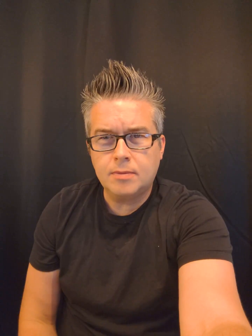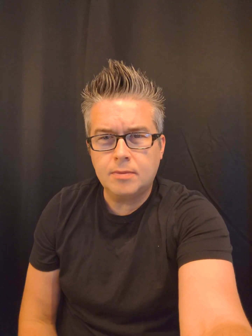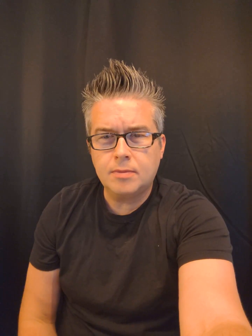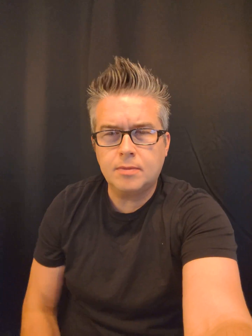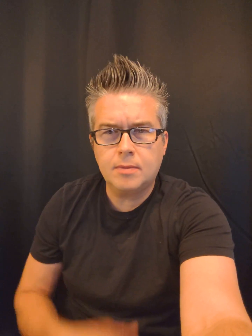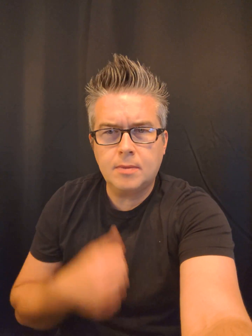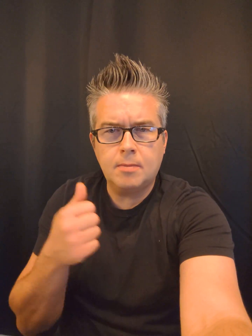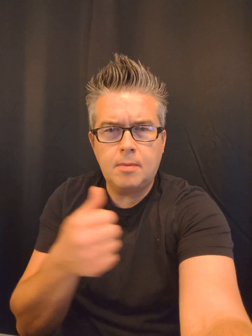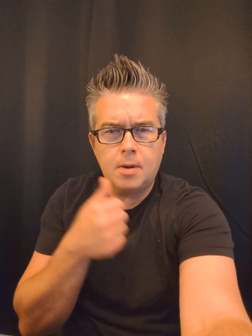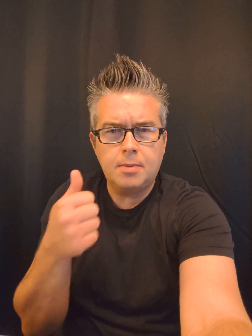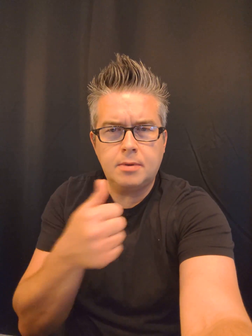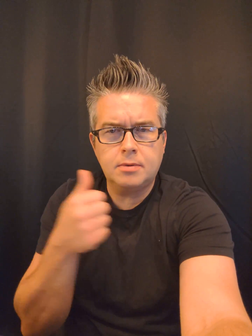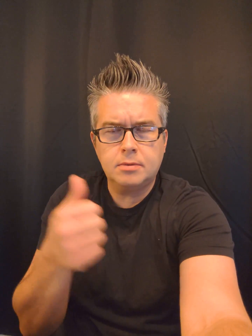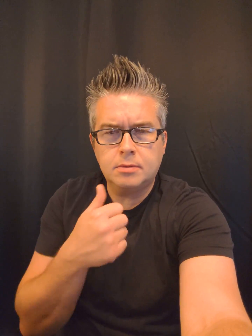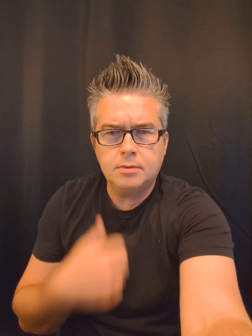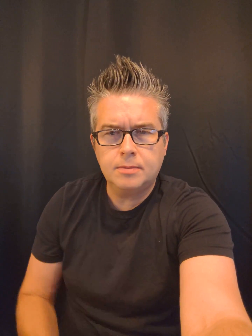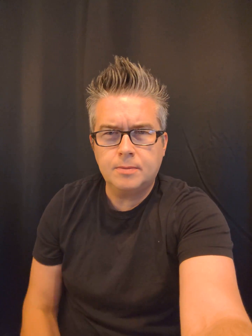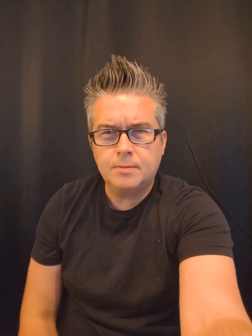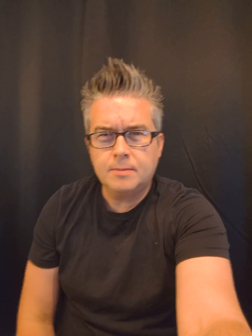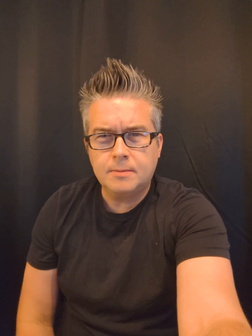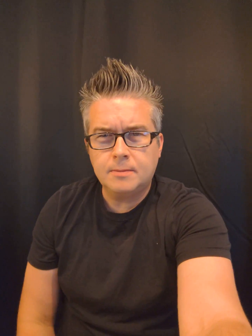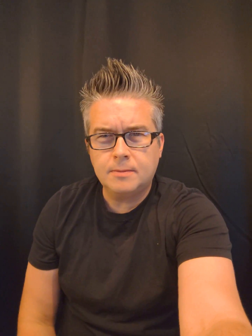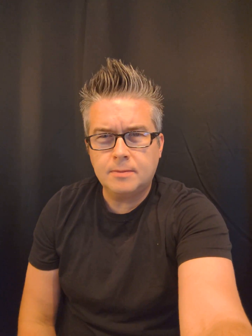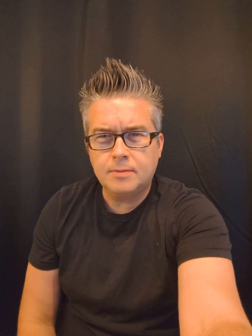basement